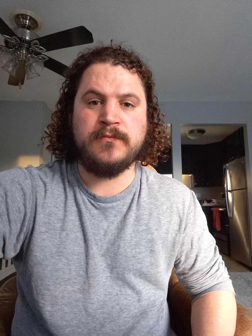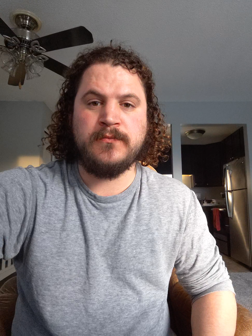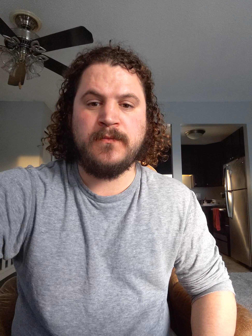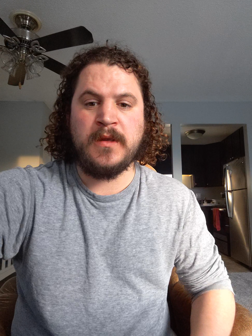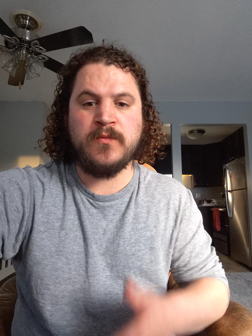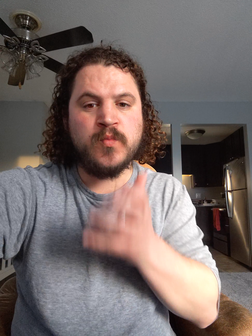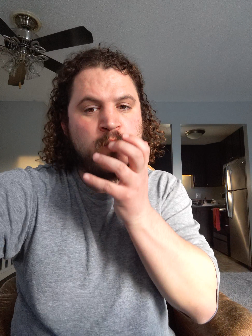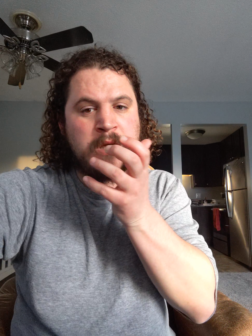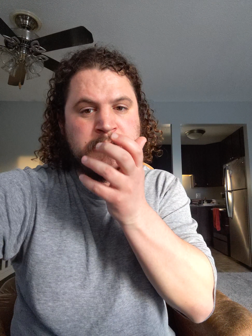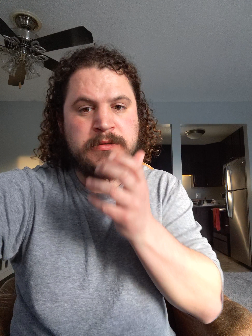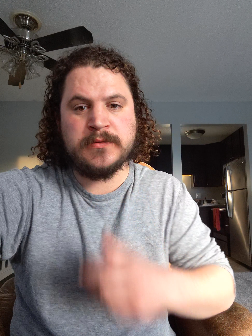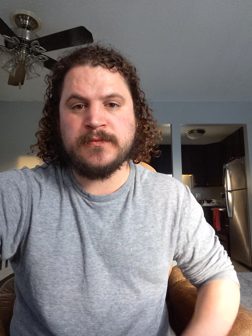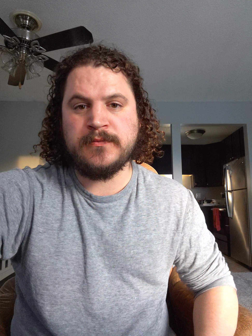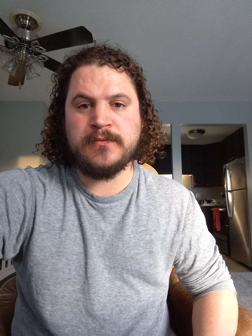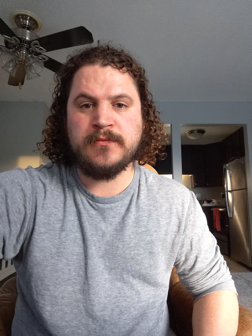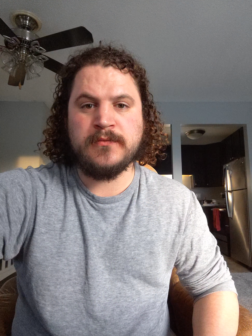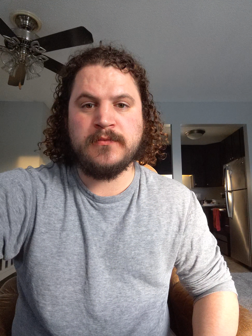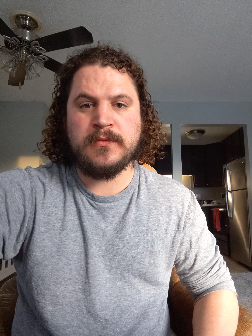grass